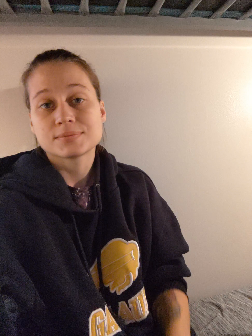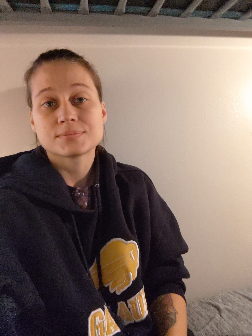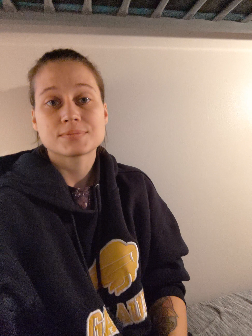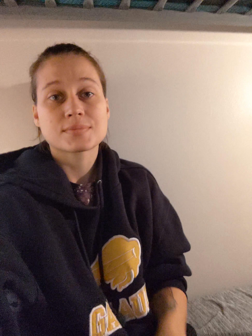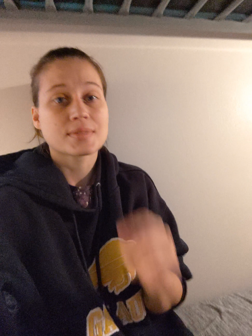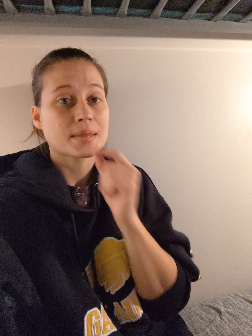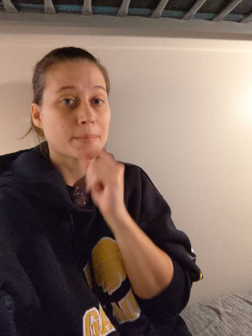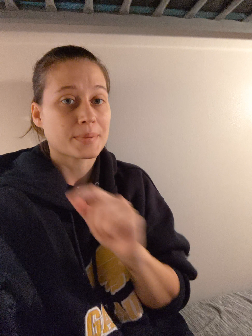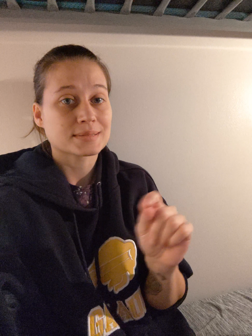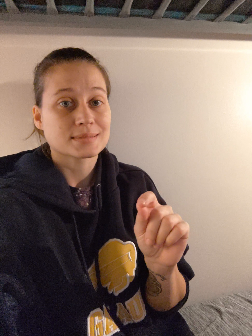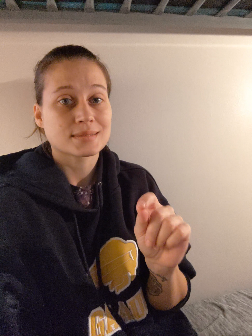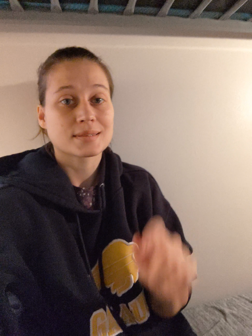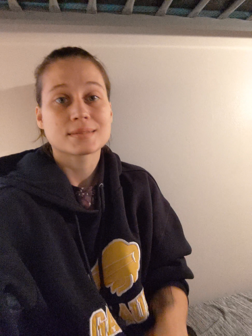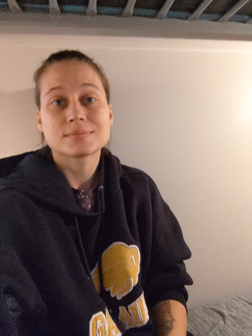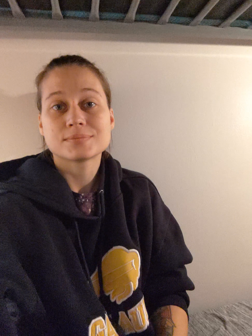pencil